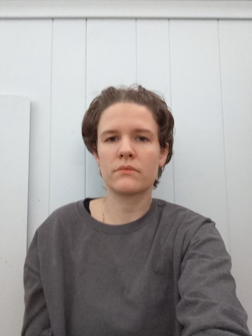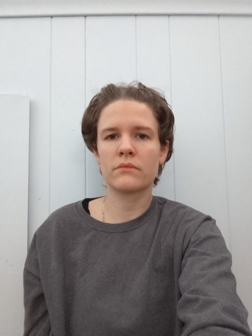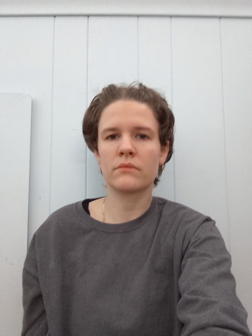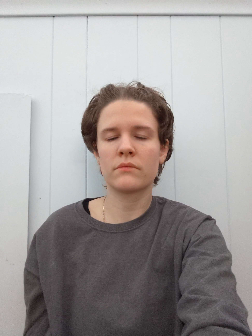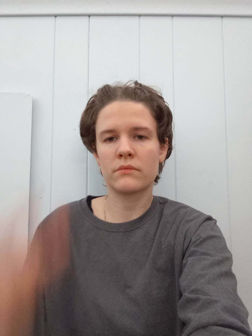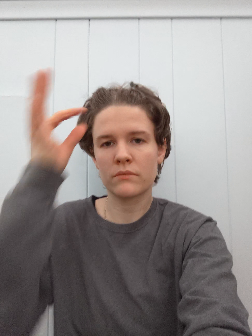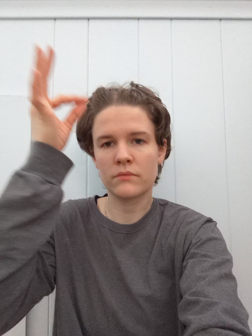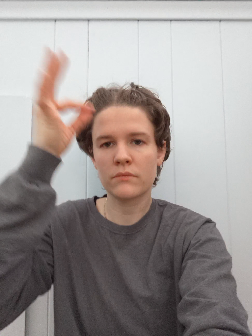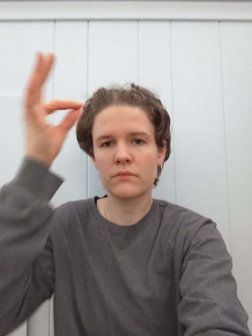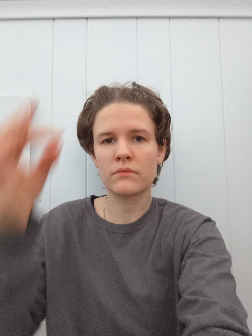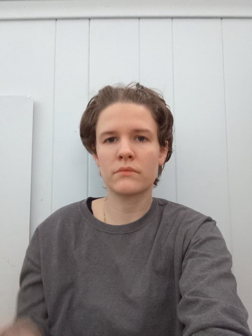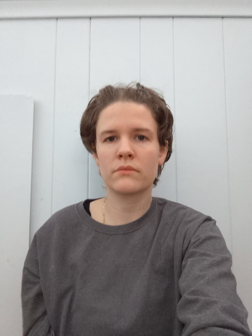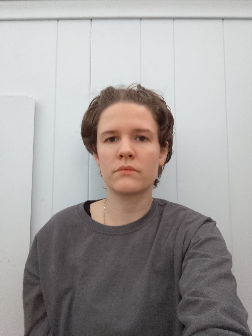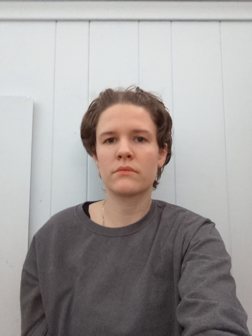hair